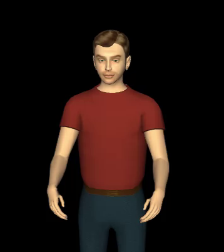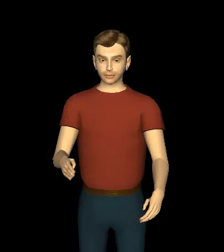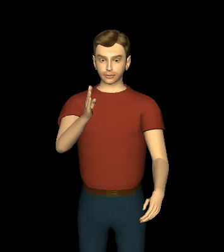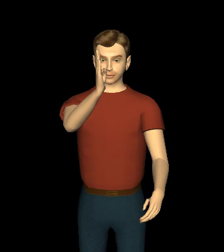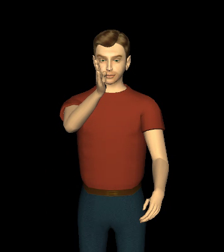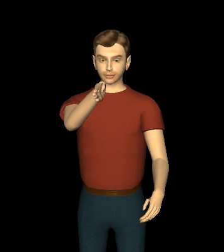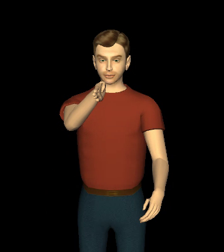اتجاه